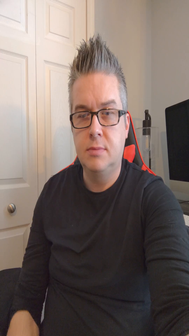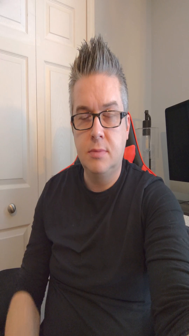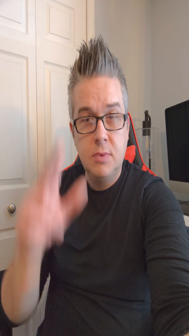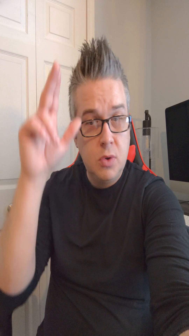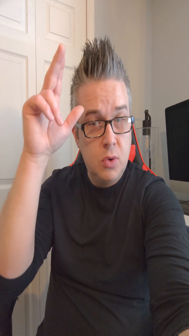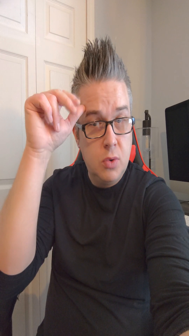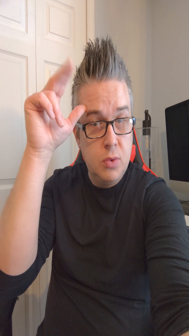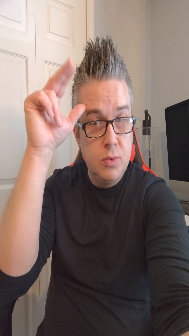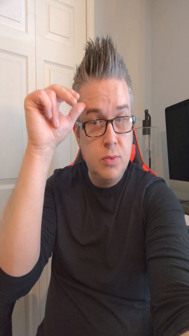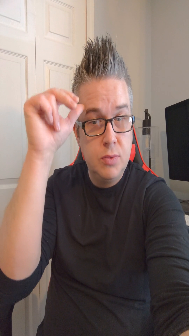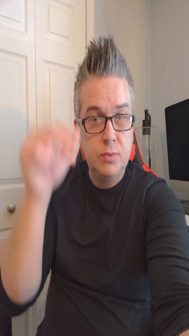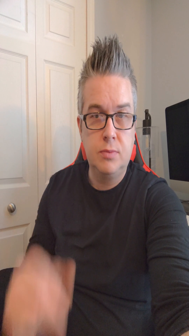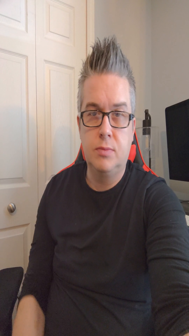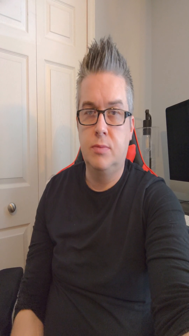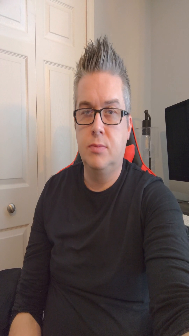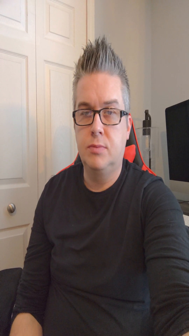horse